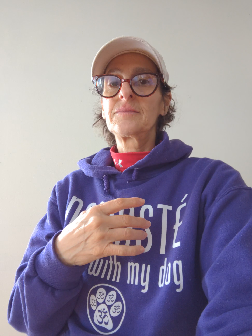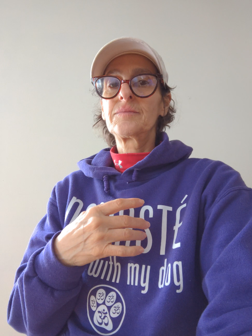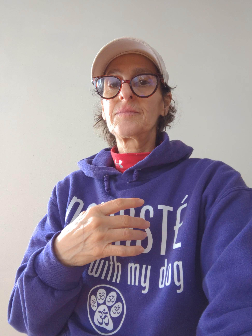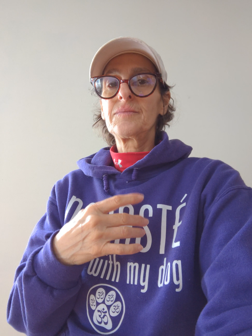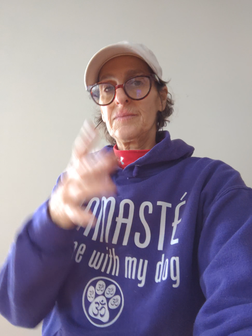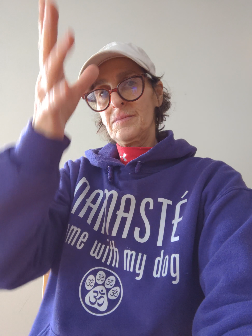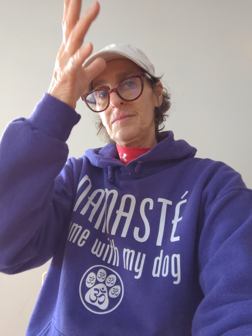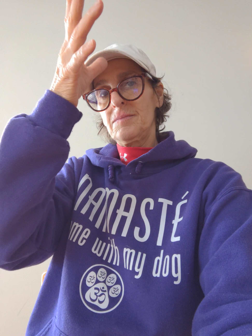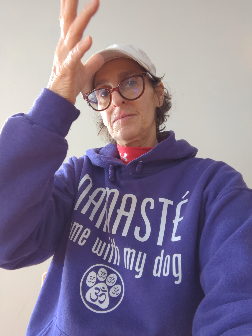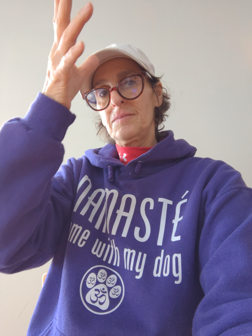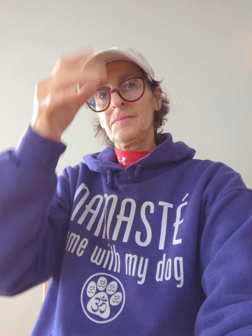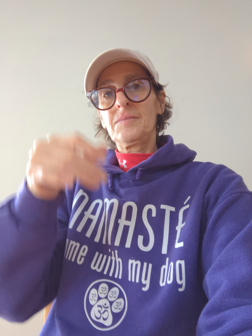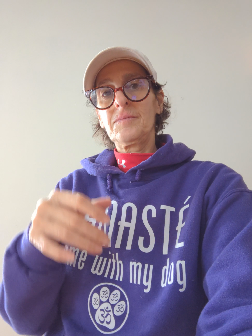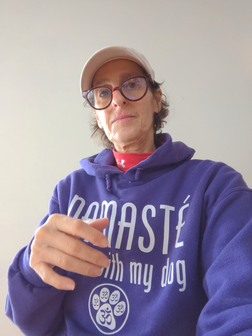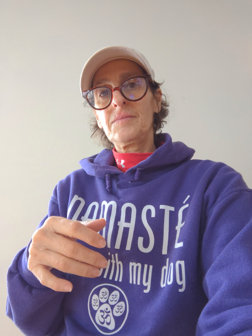dad